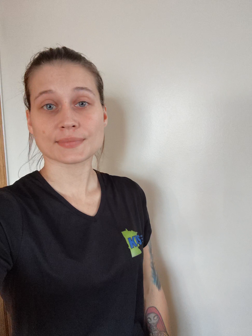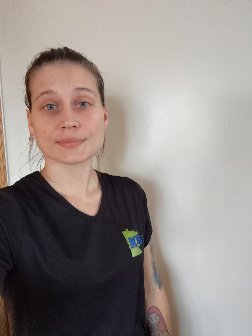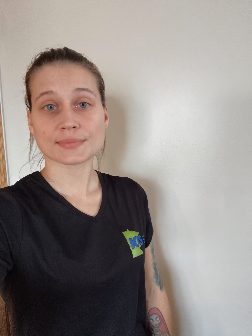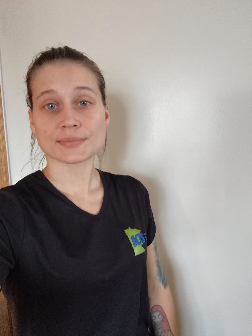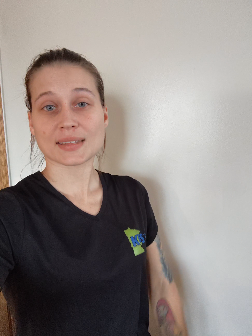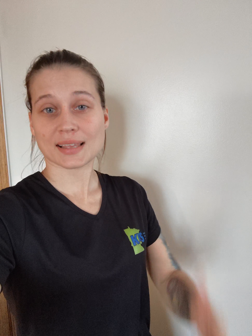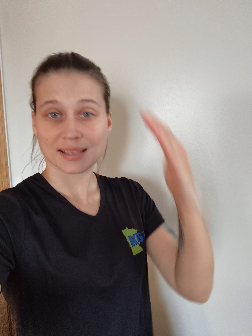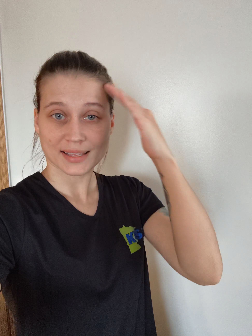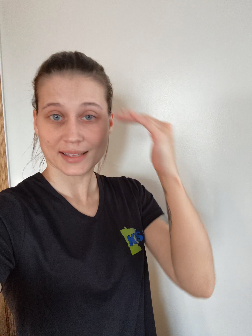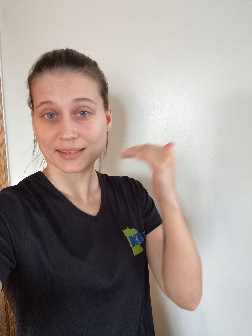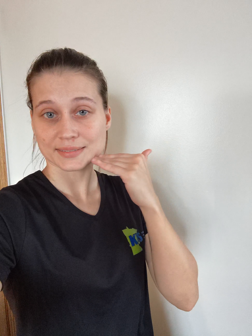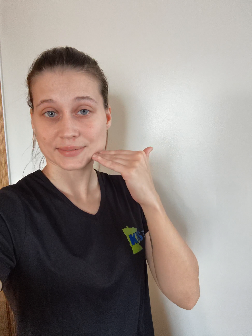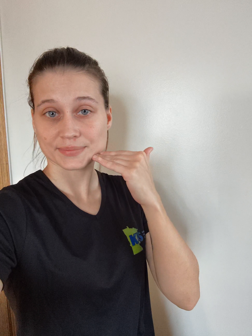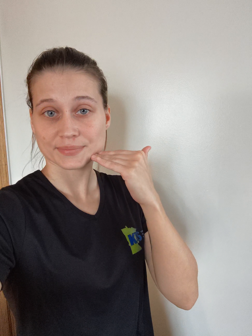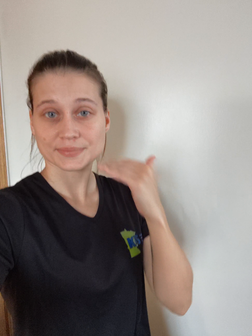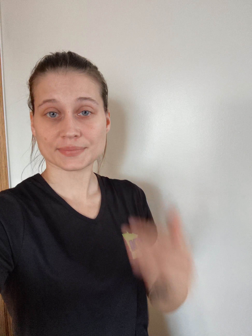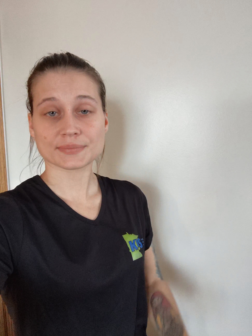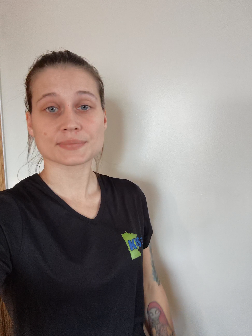head